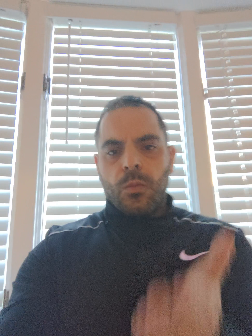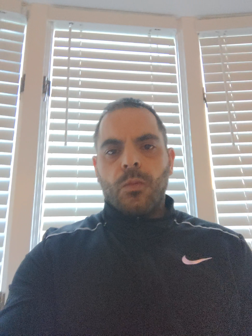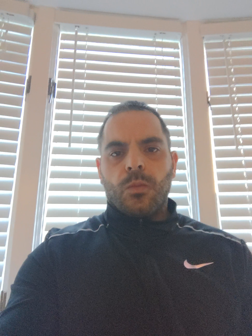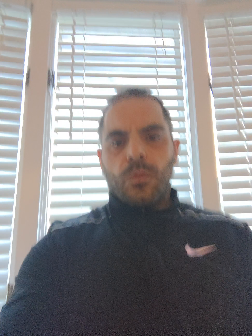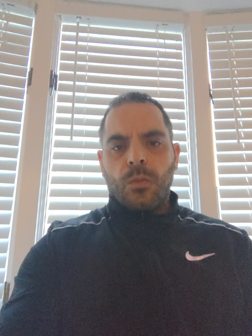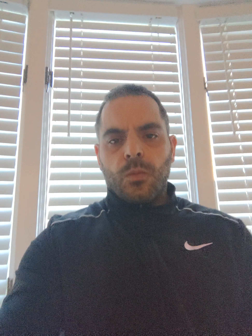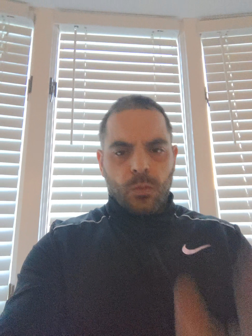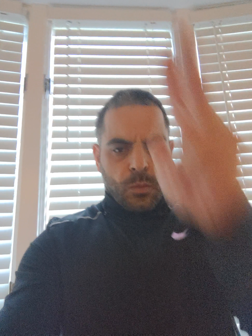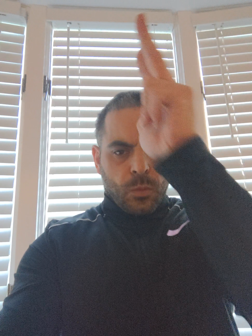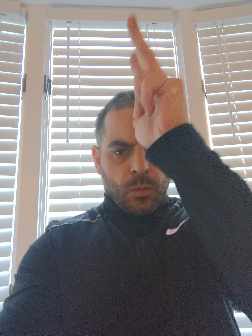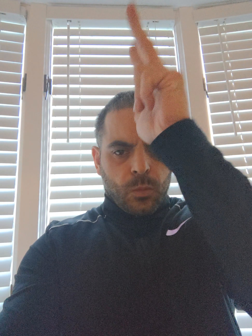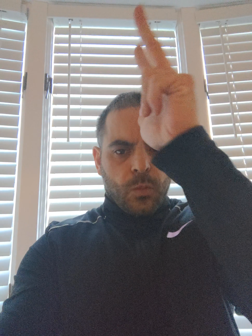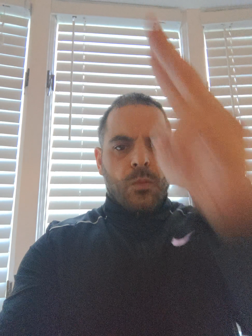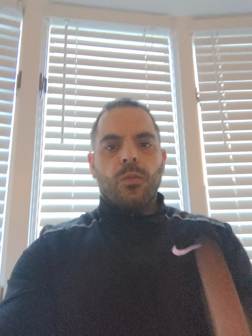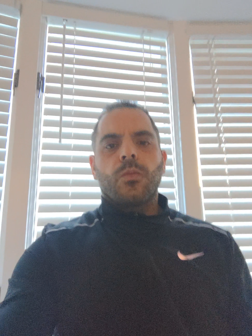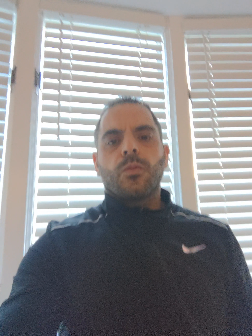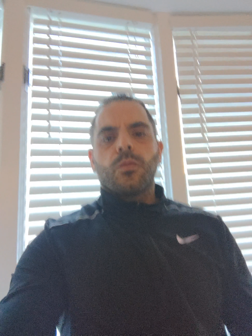hen